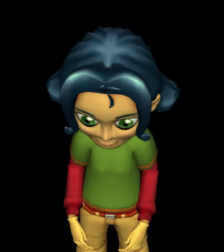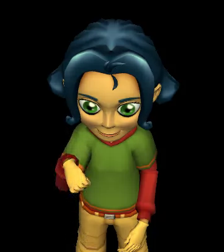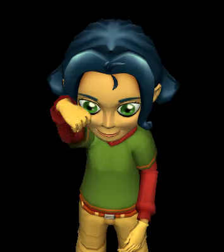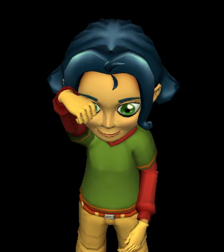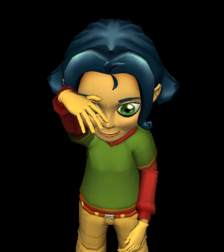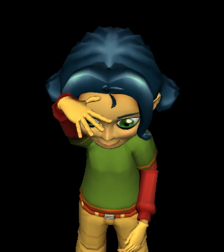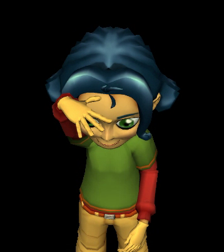ضوء